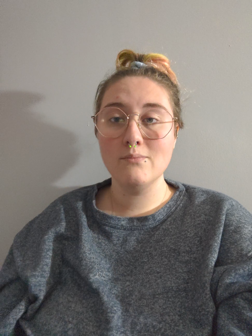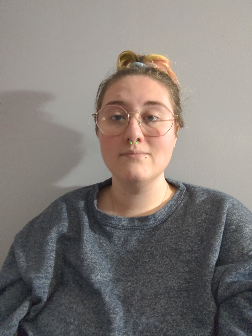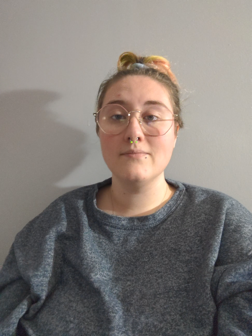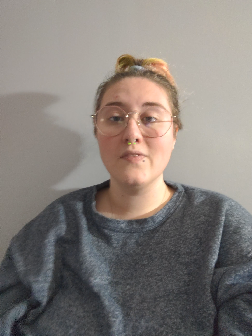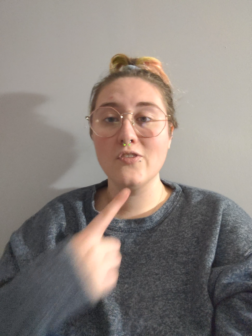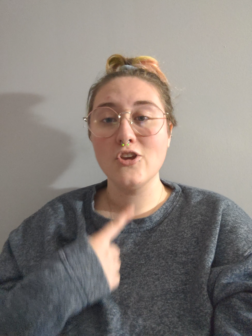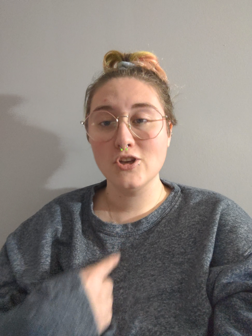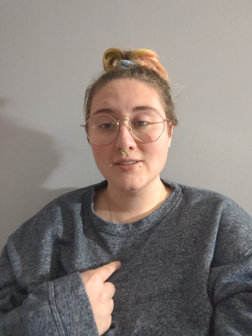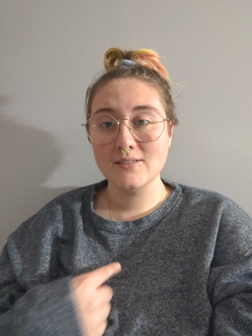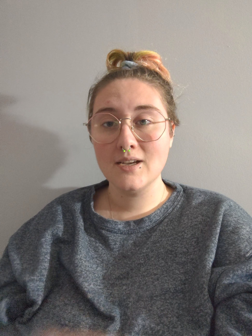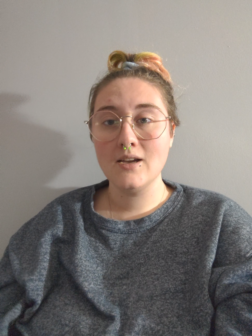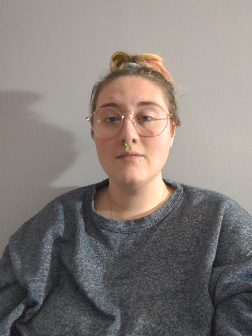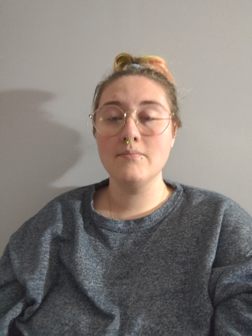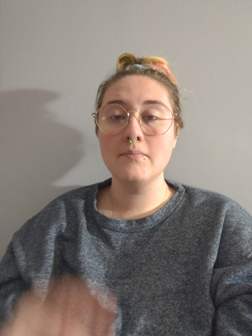thirsty